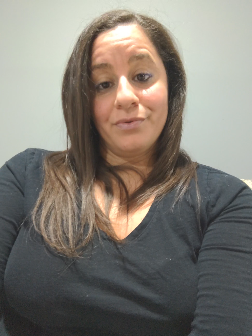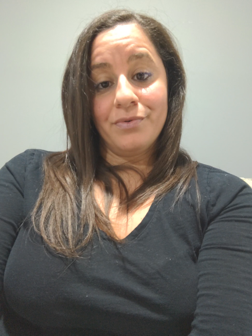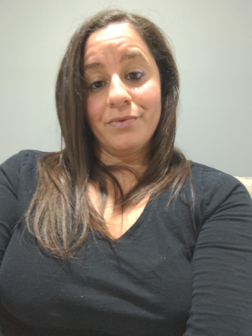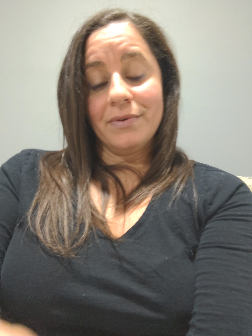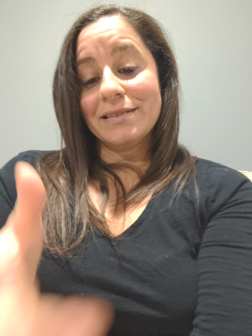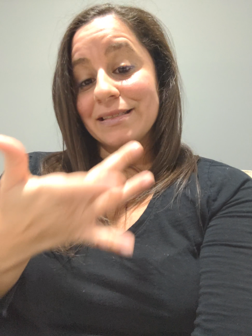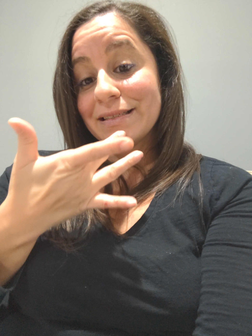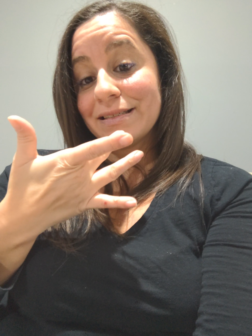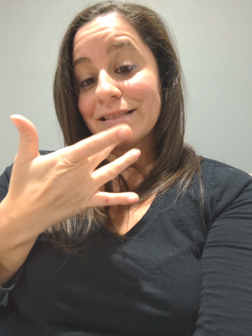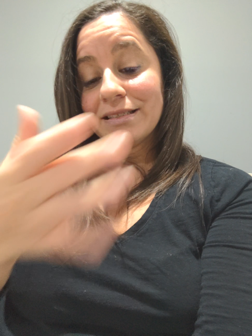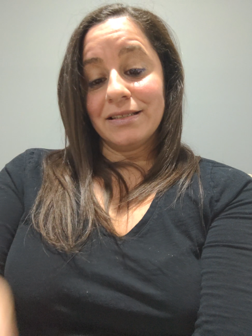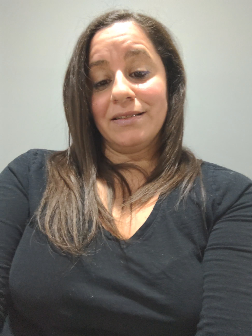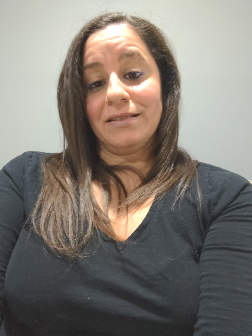taste